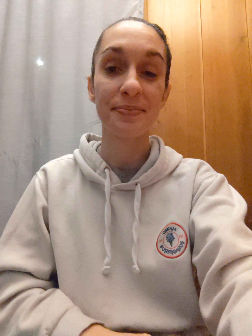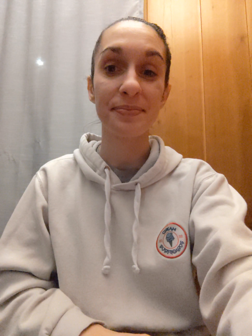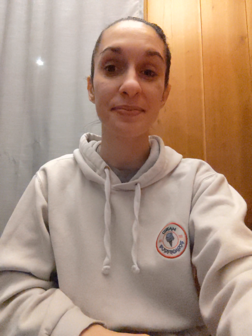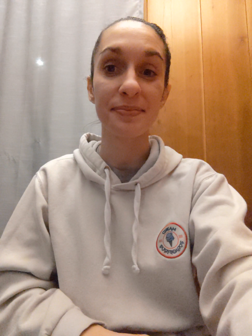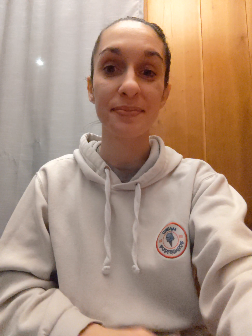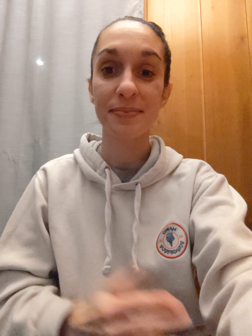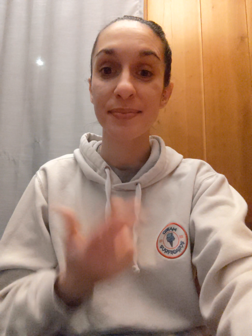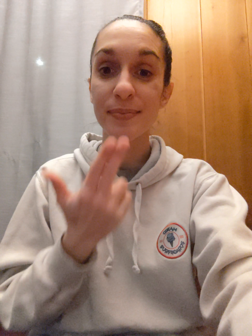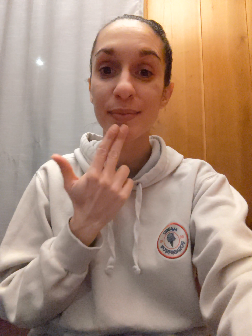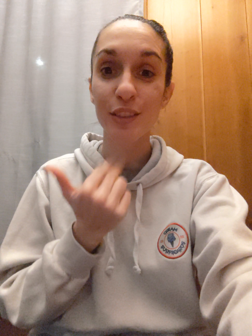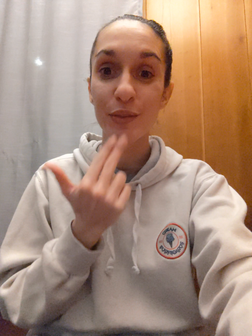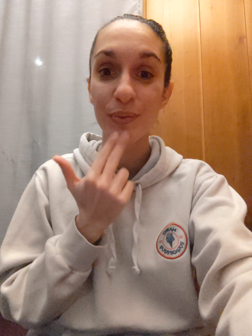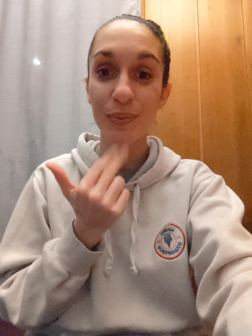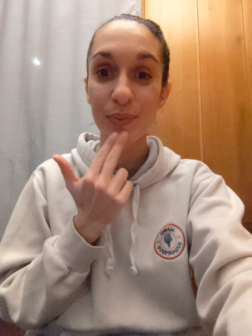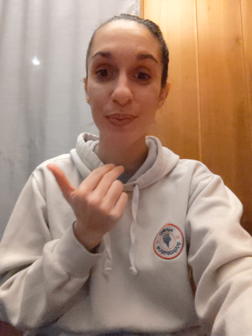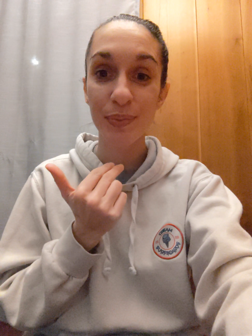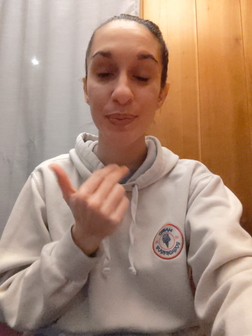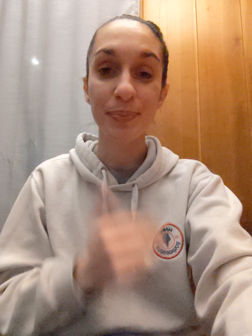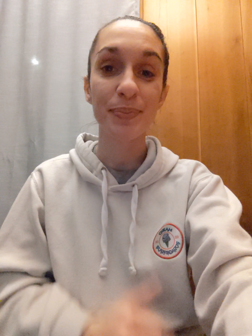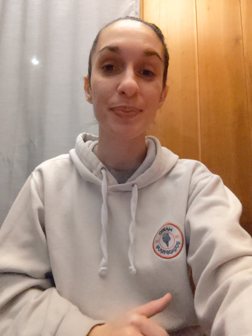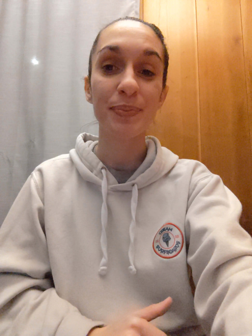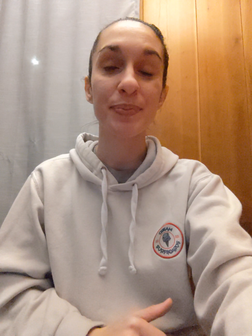cute